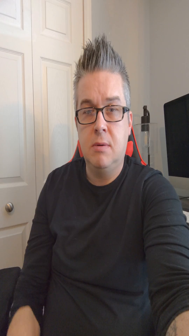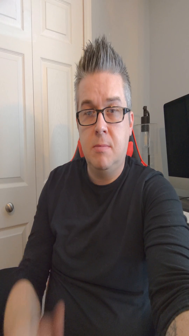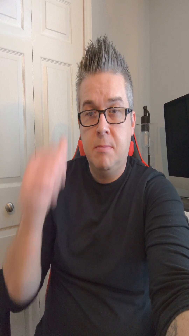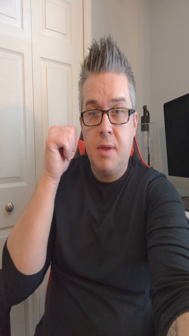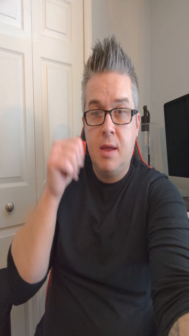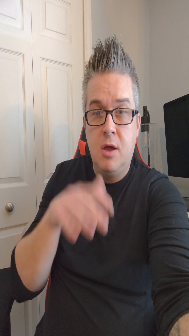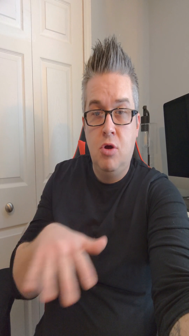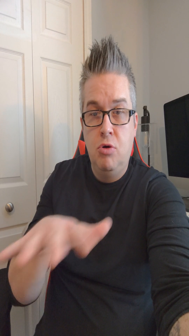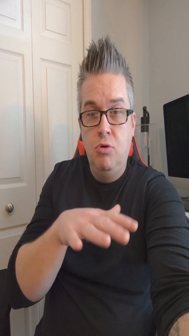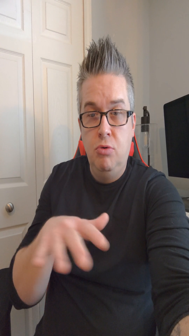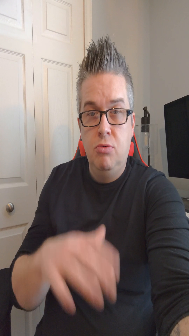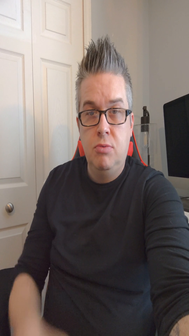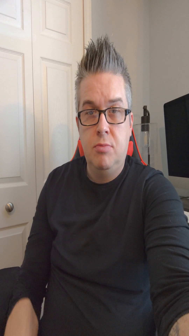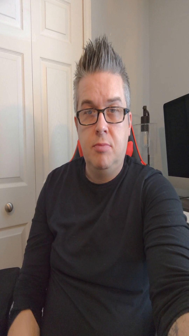backyard